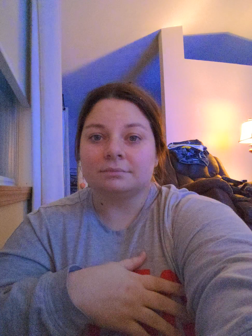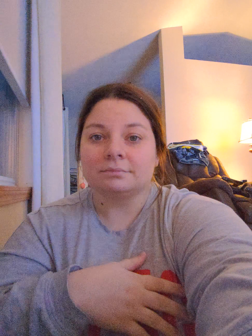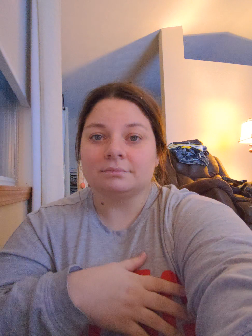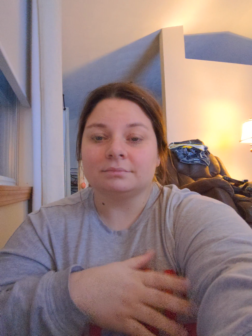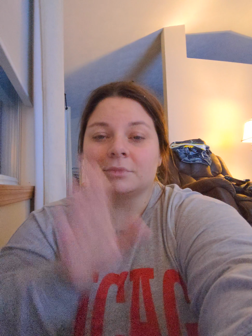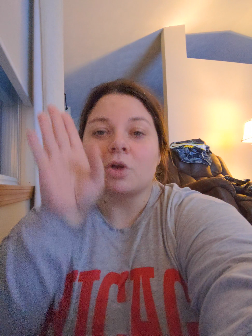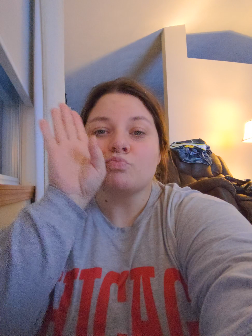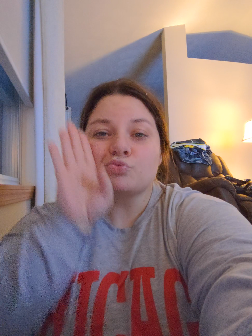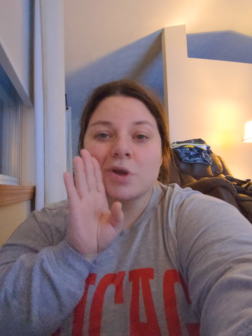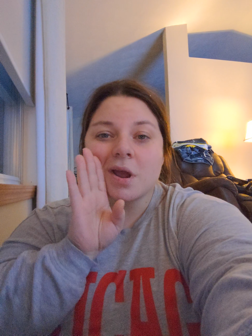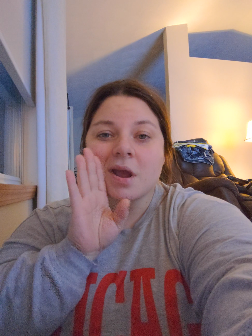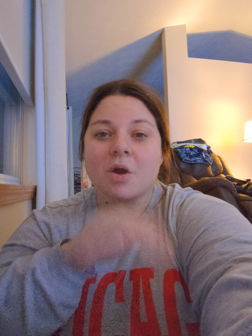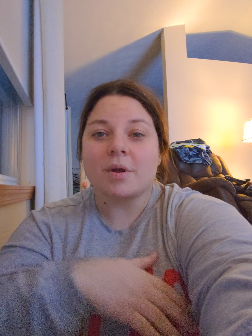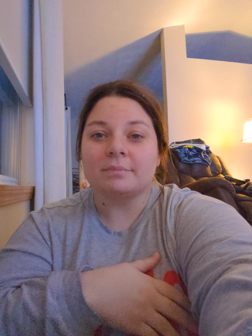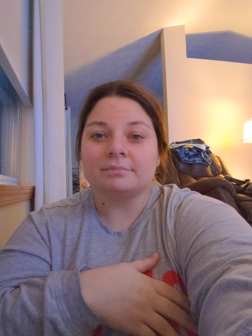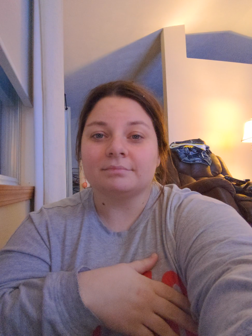brown